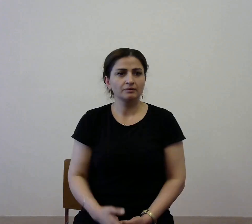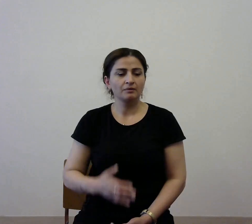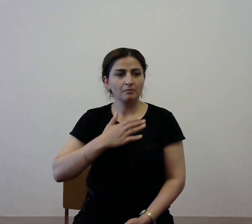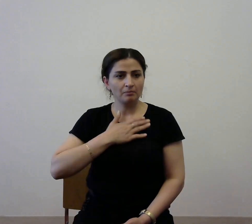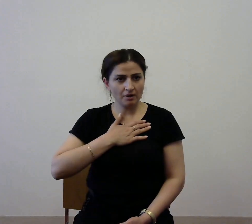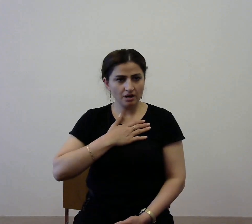mən